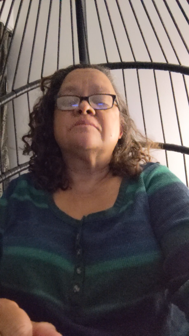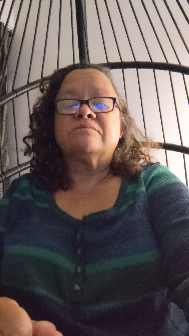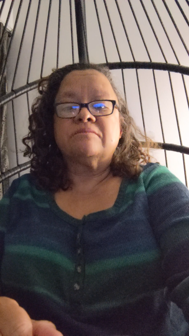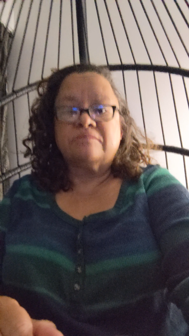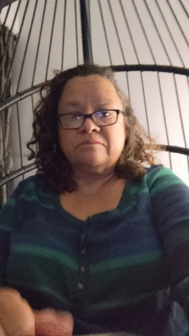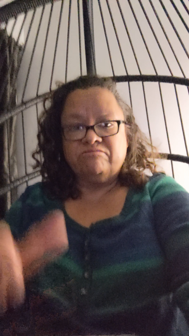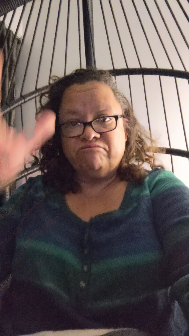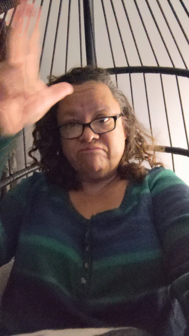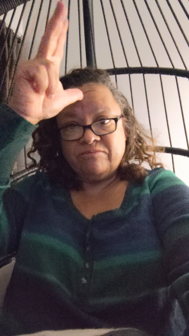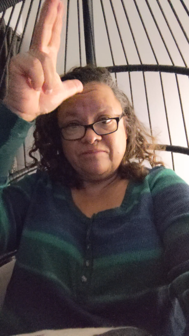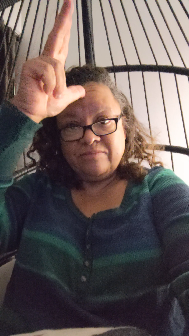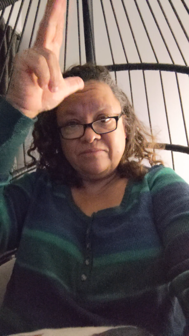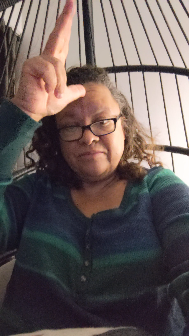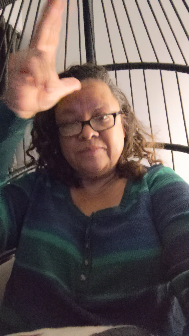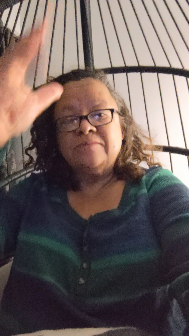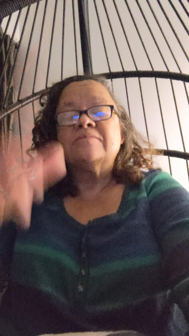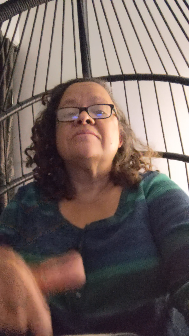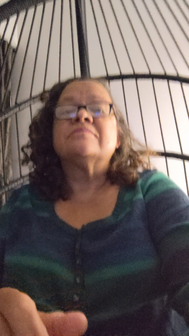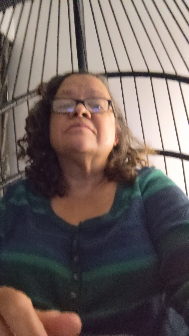rooster